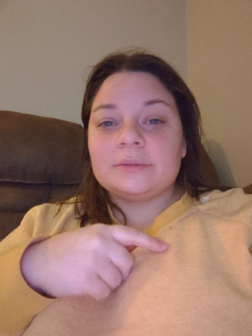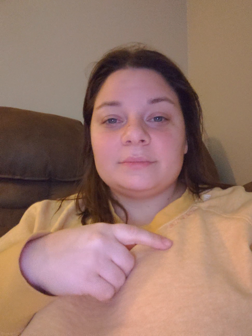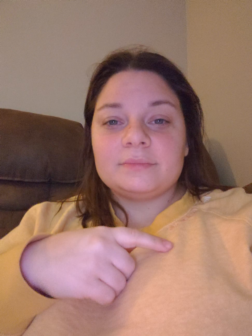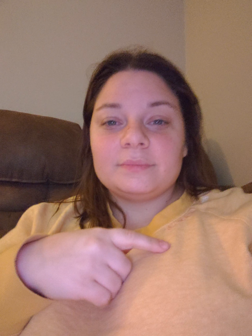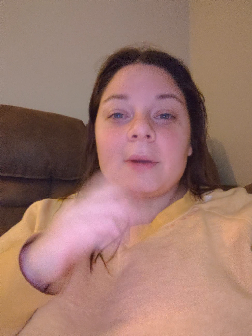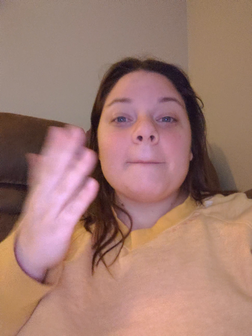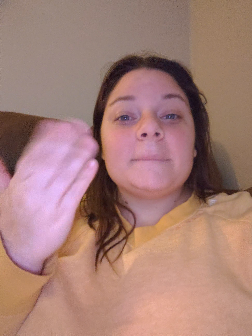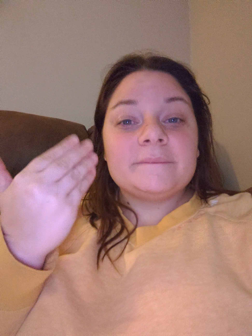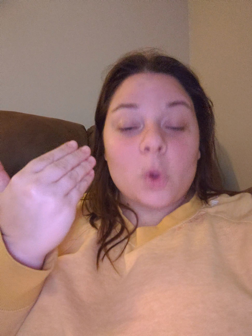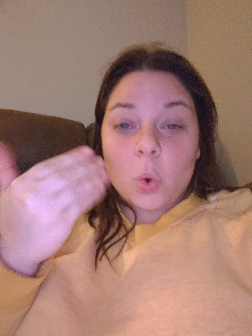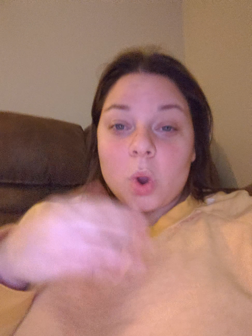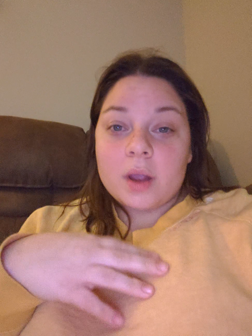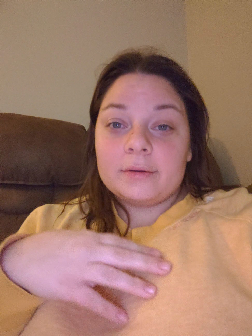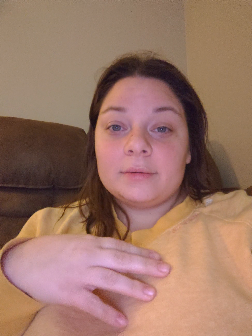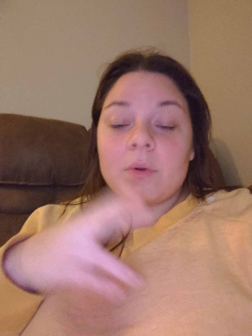before